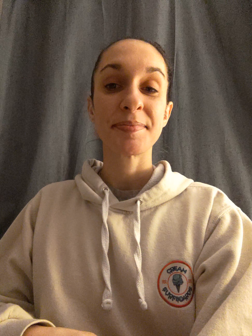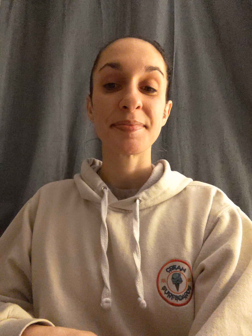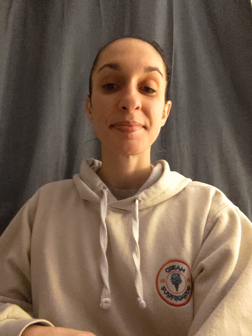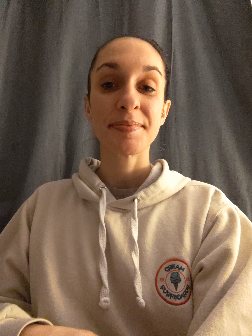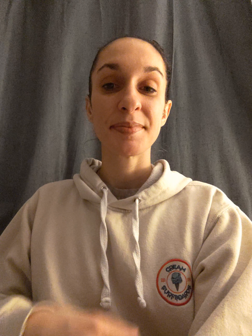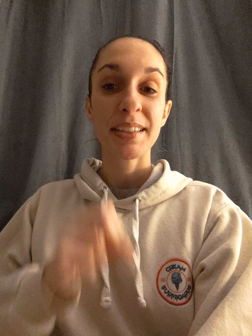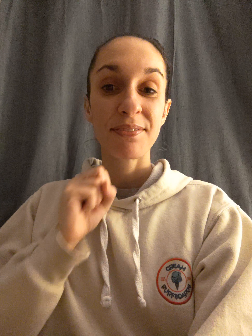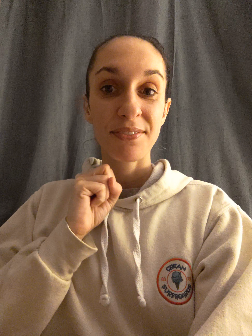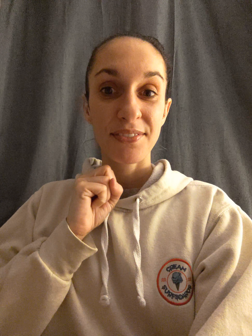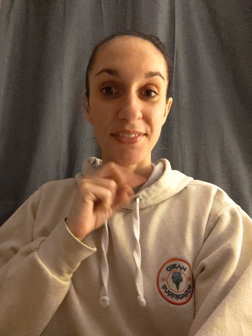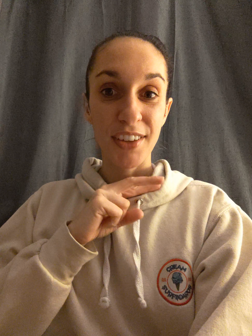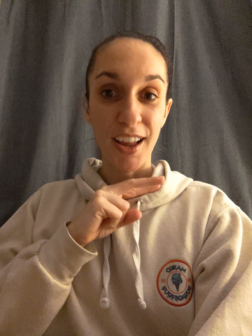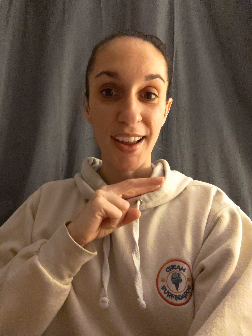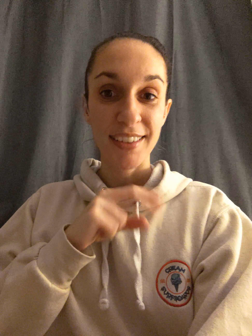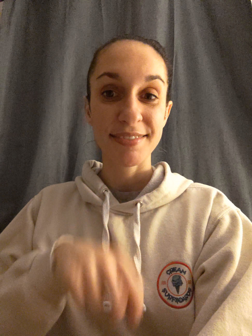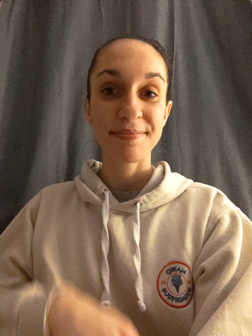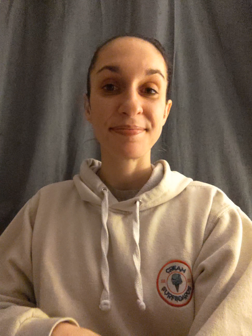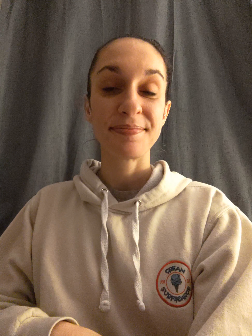frog